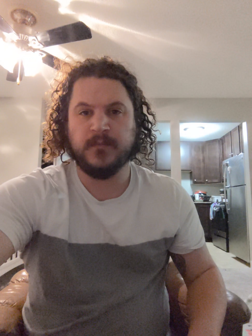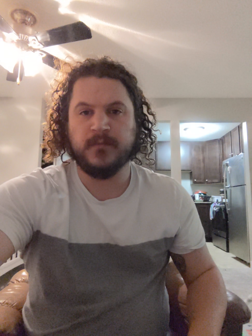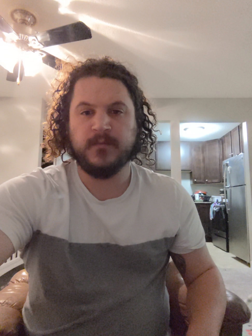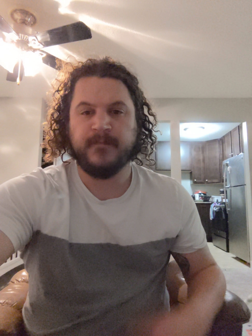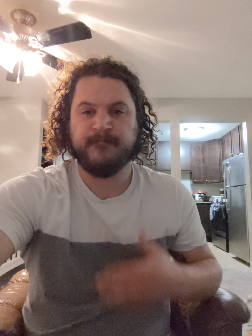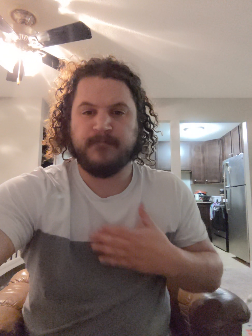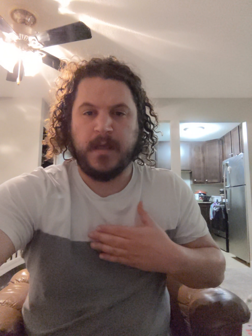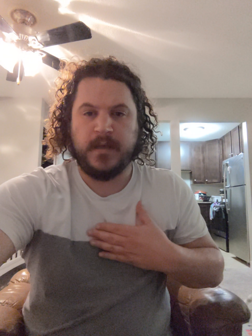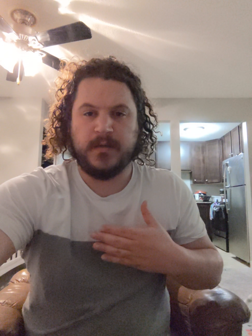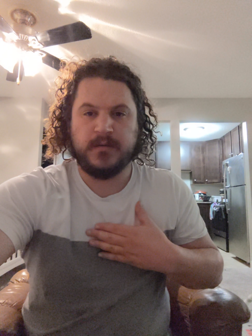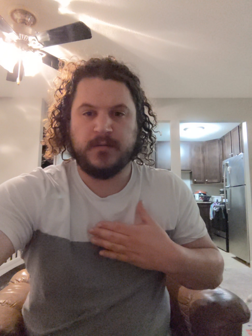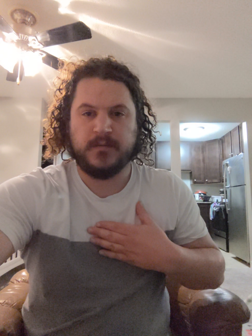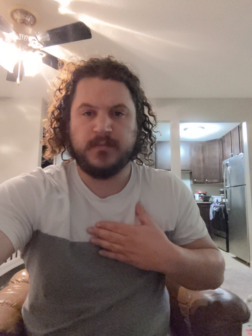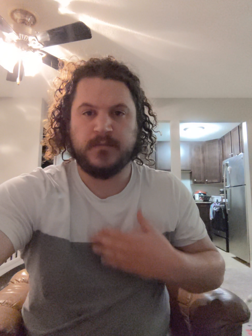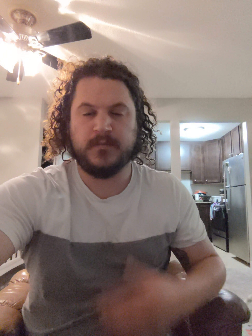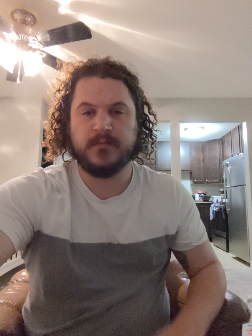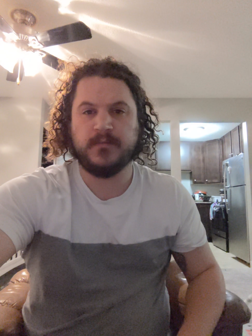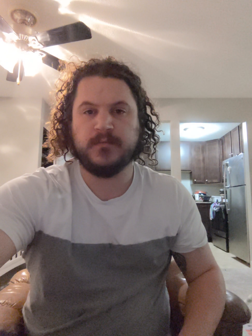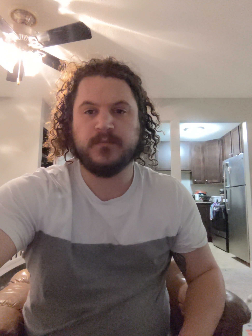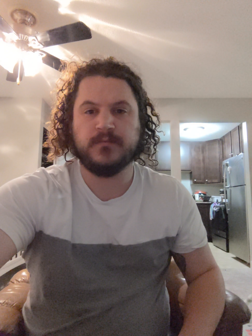my